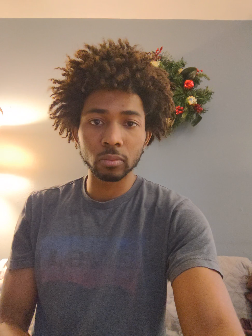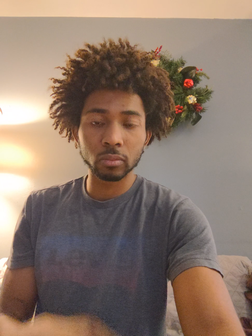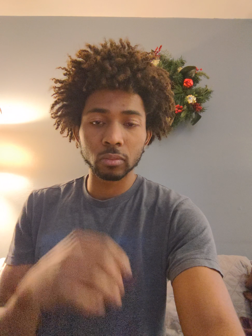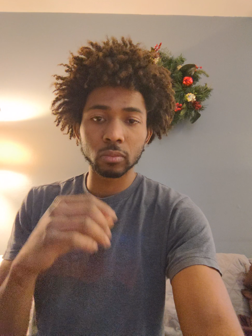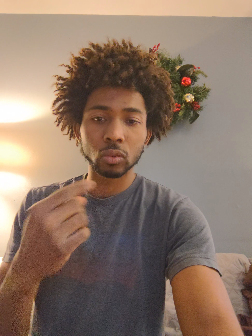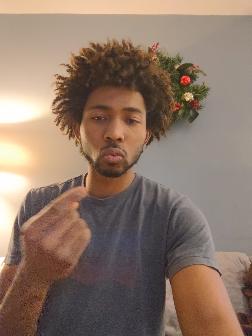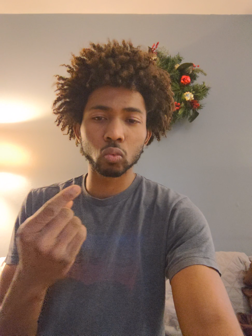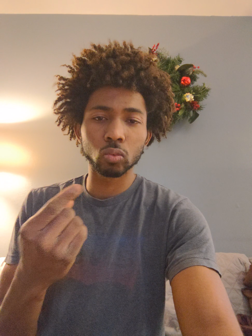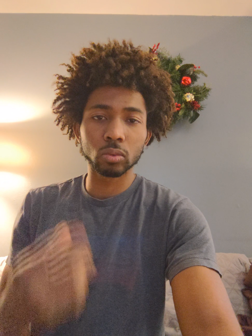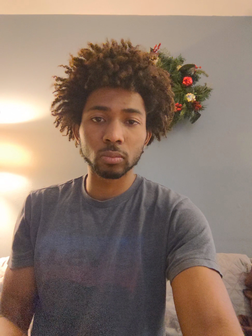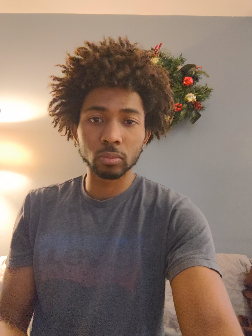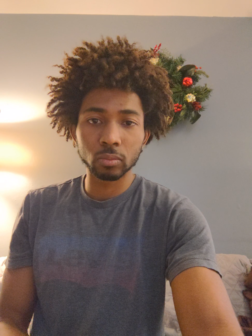owie